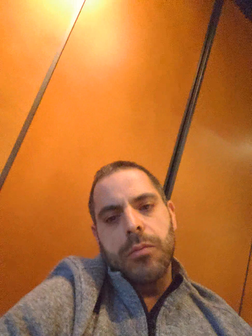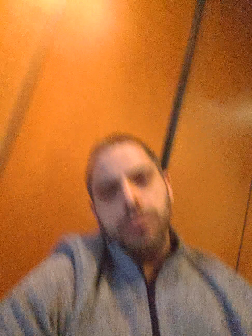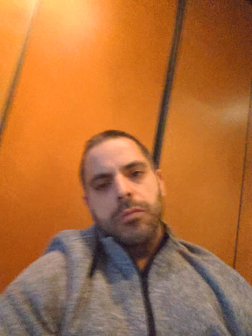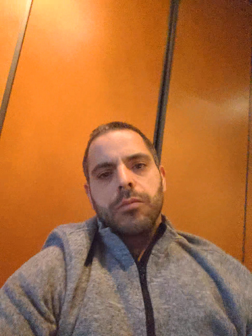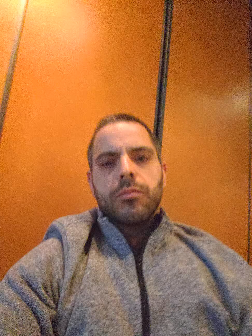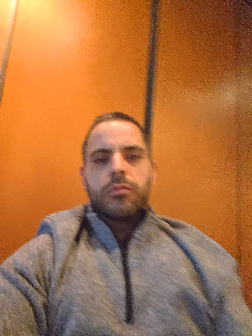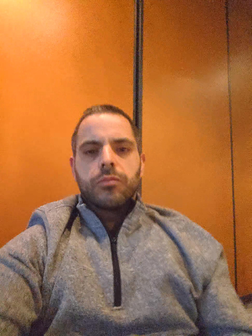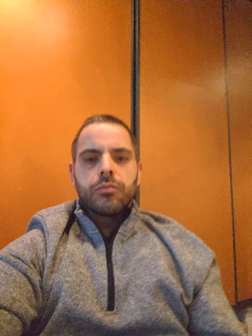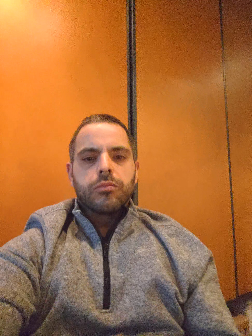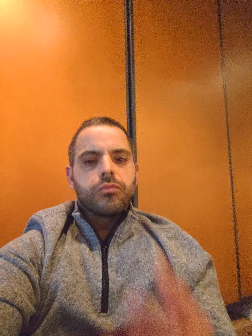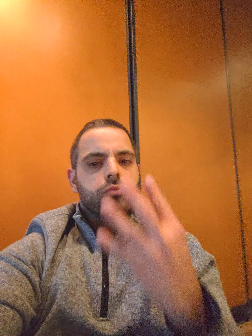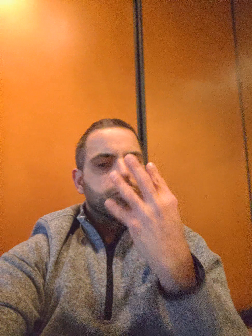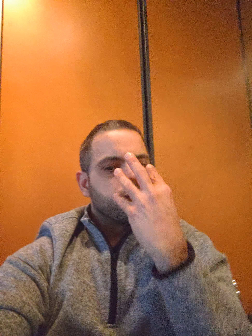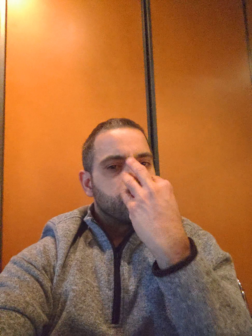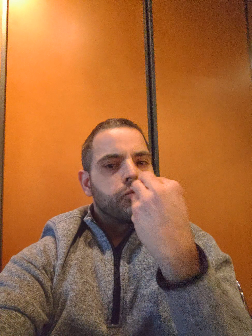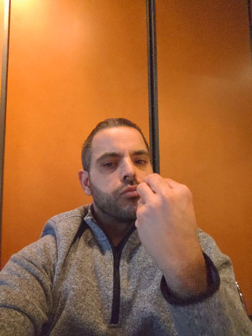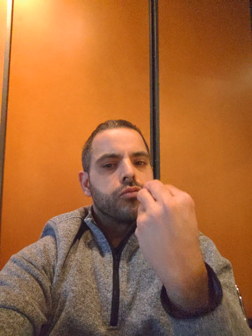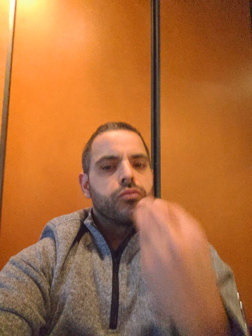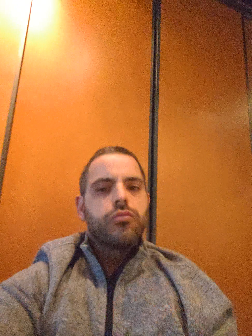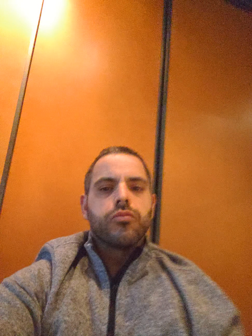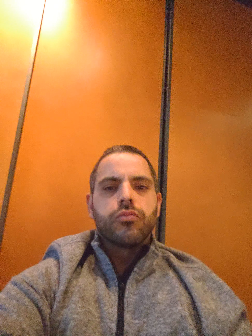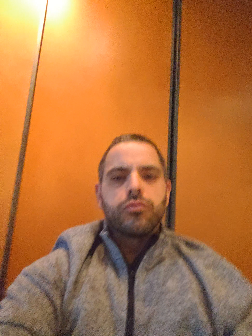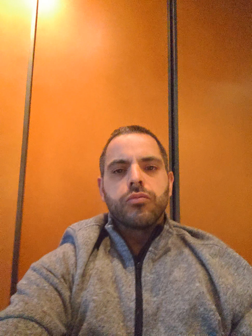wolf